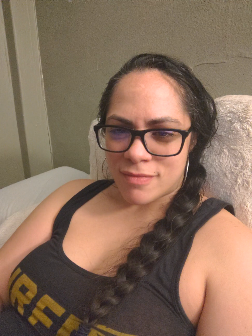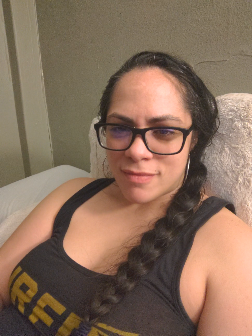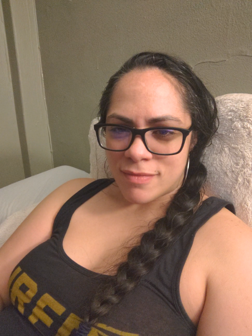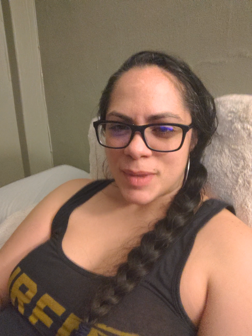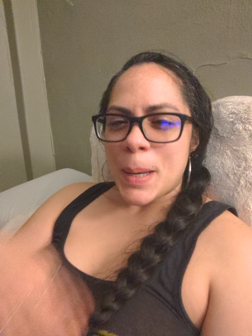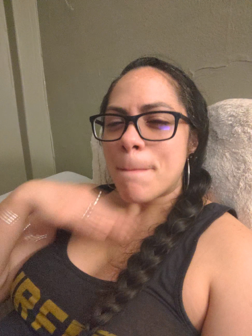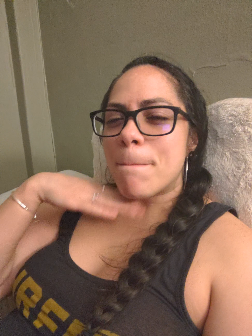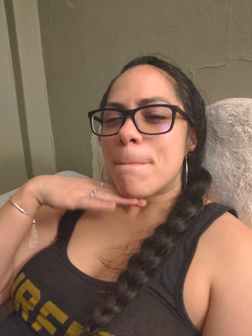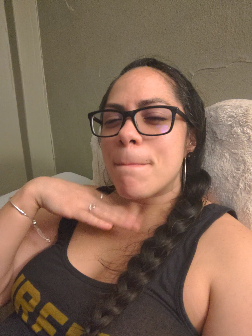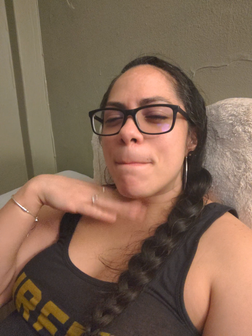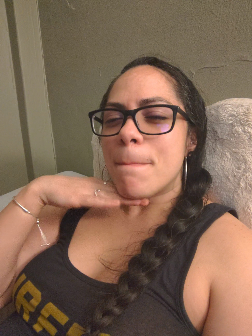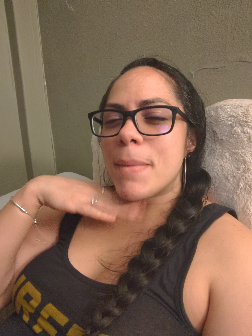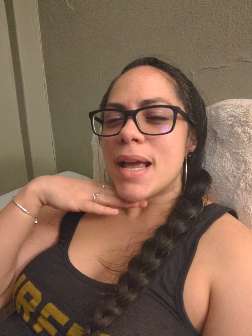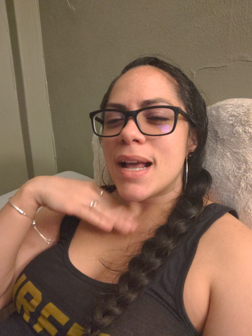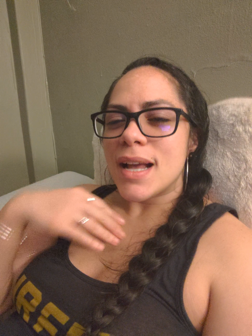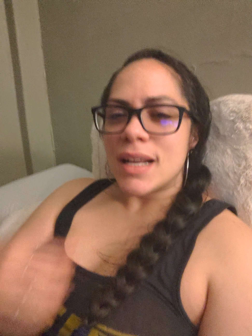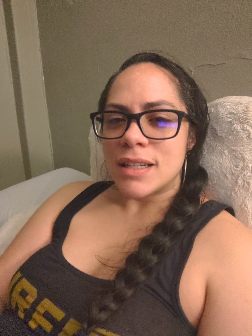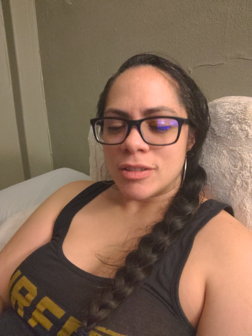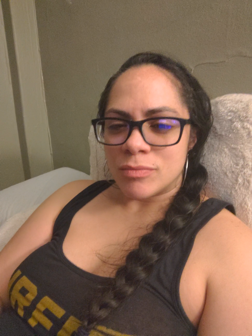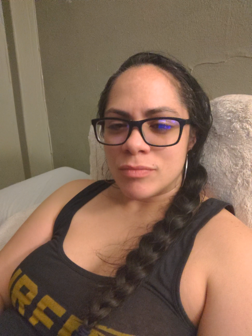pig